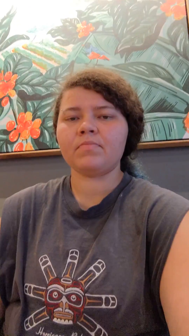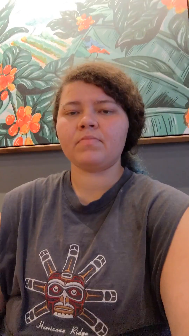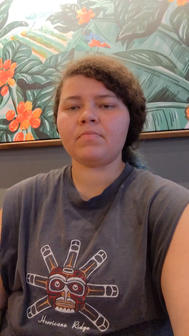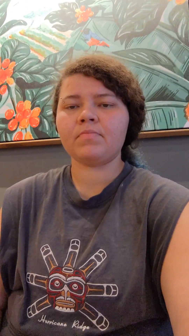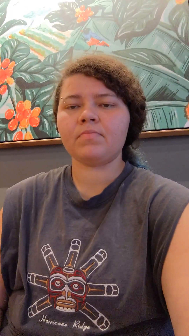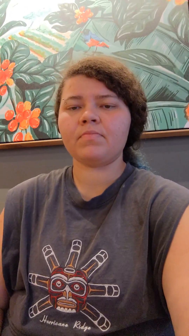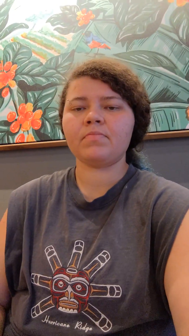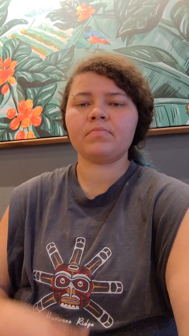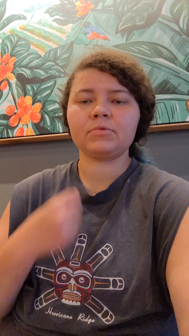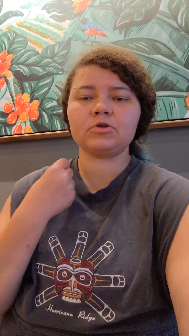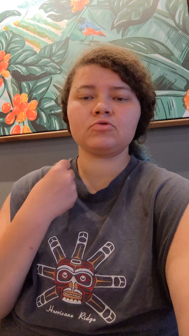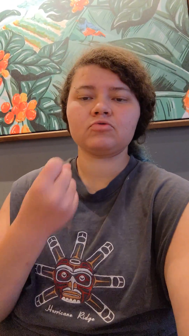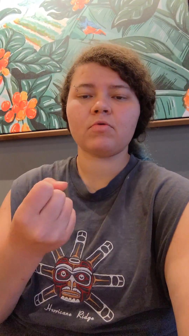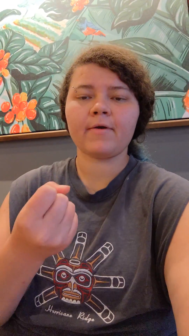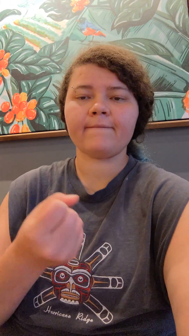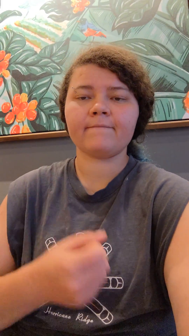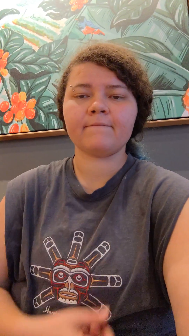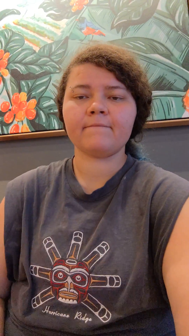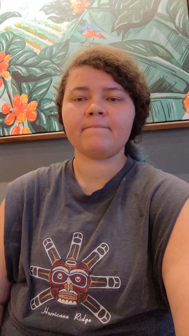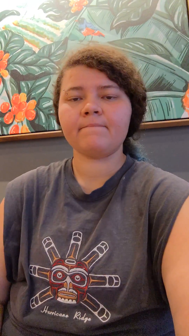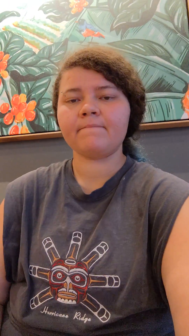drive